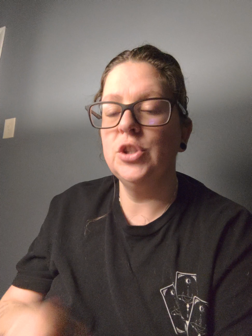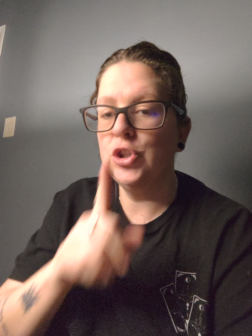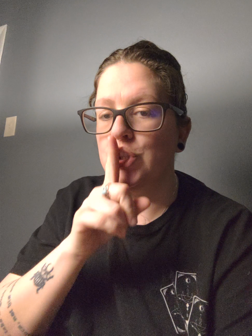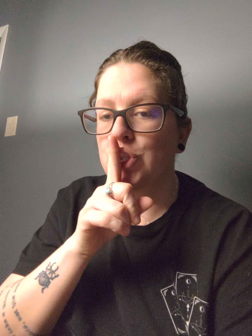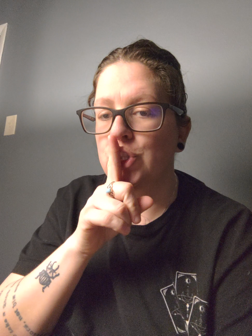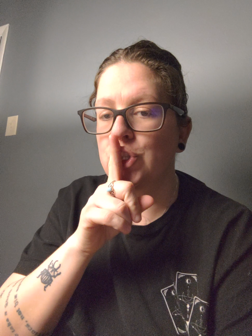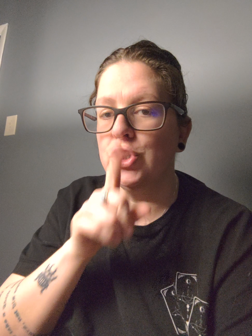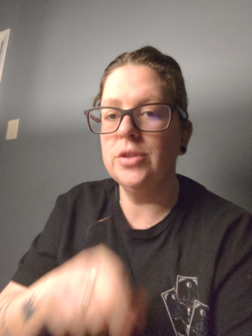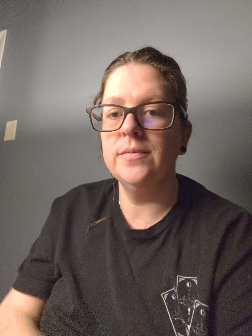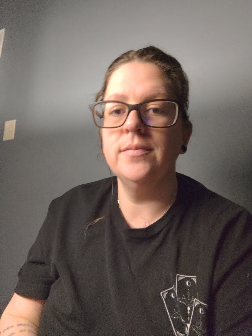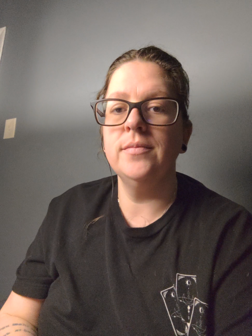shhh